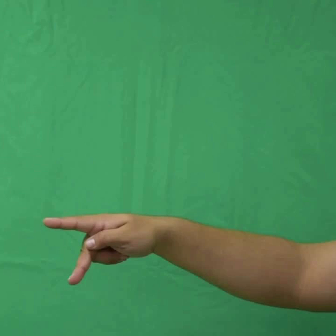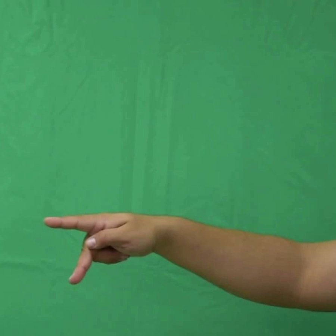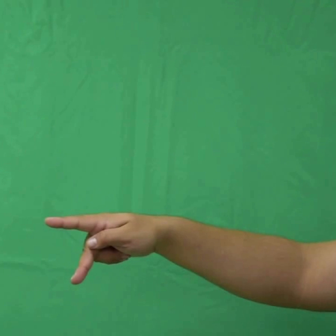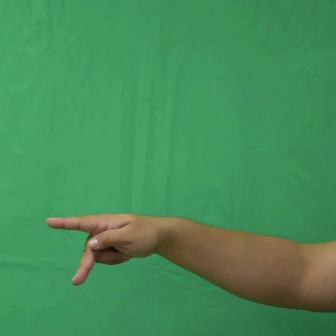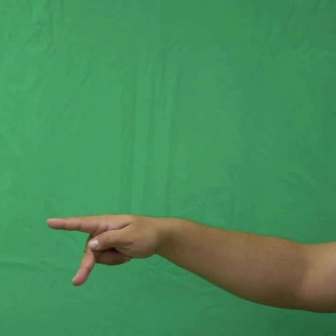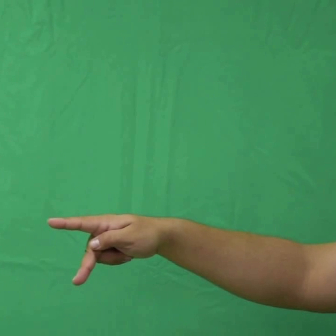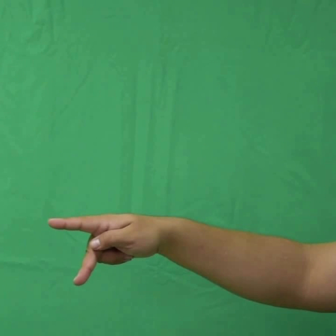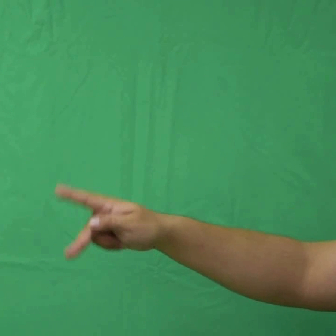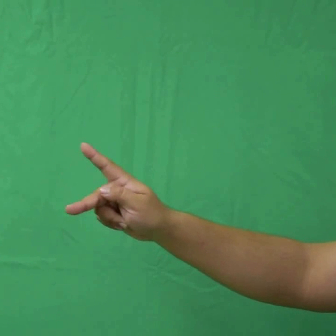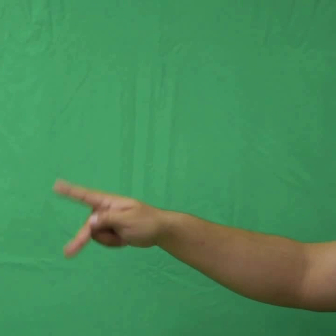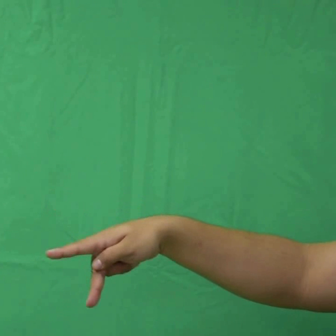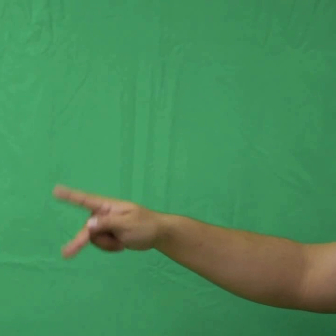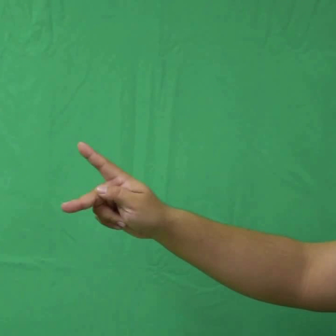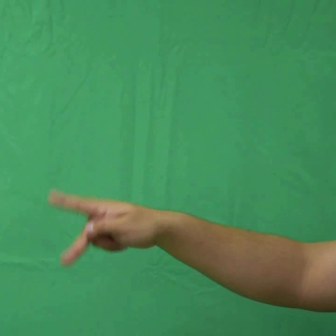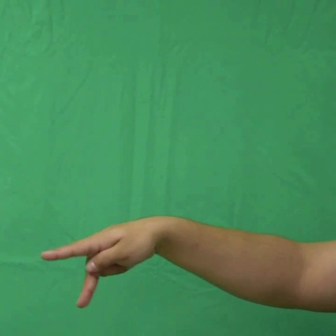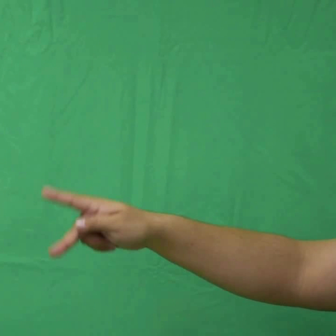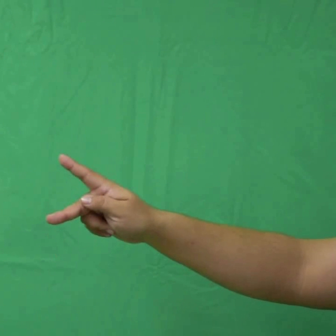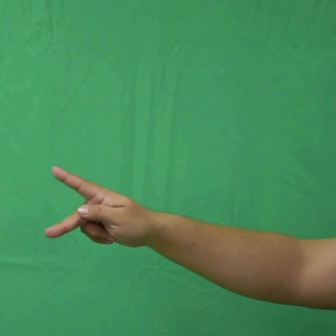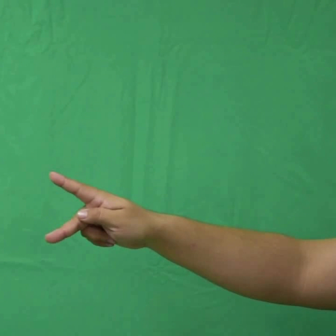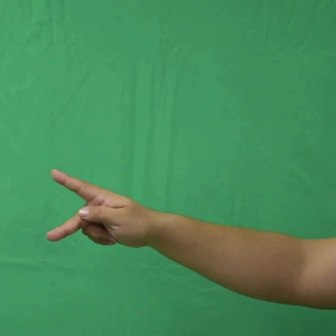K